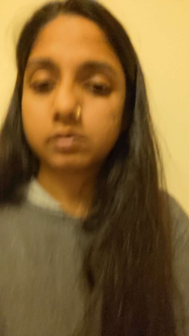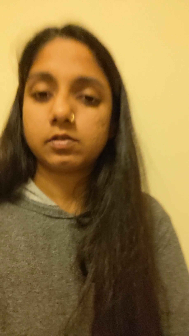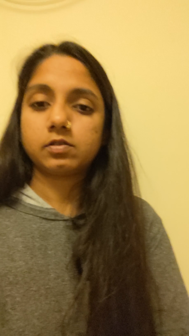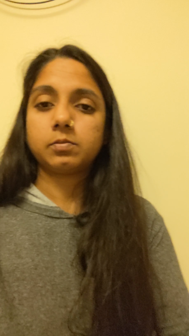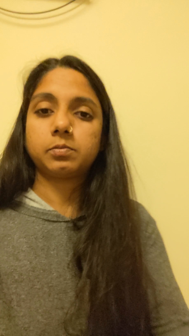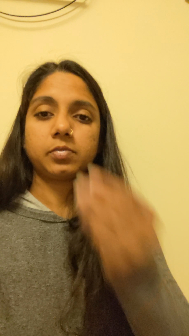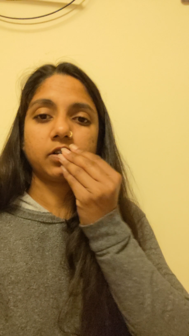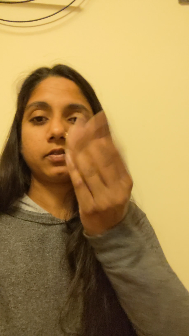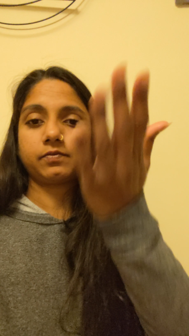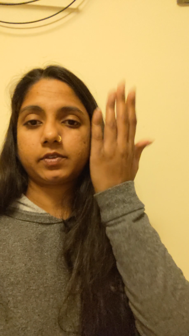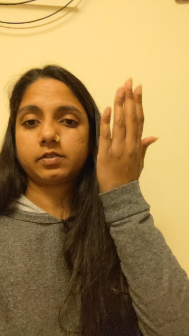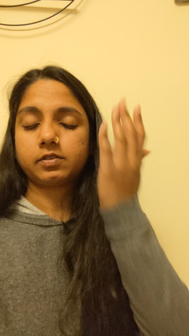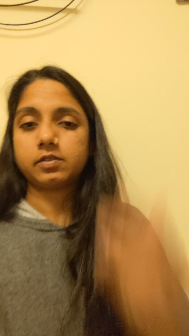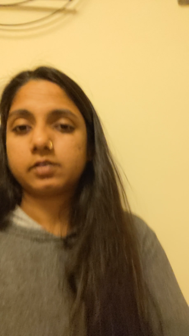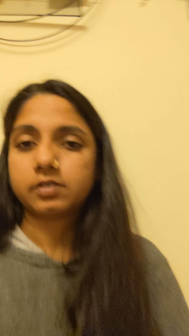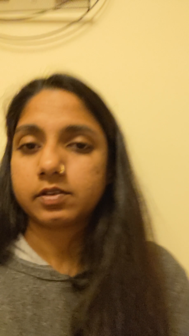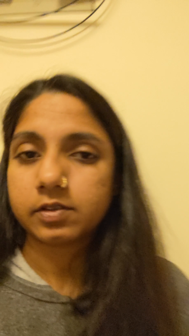breakfast